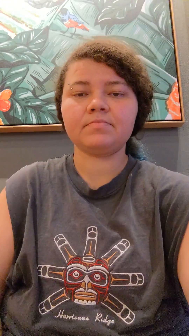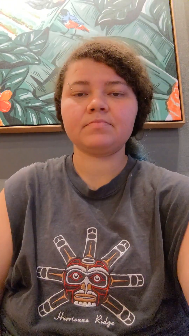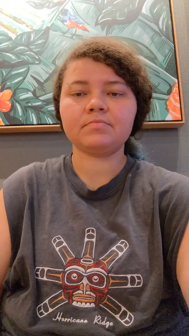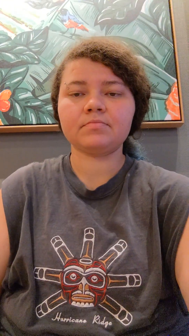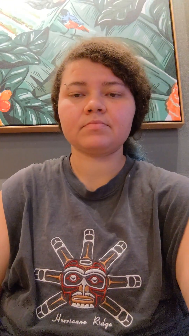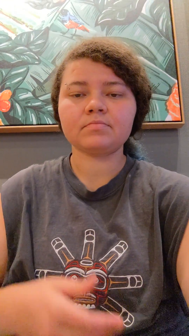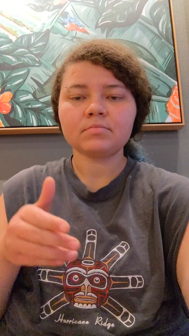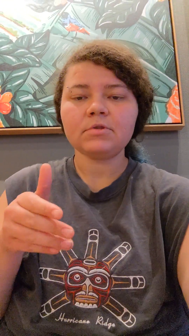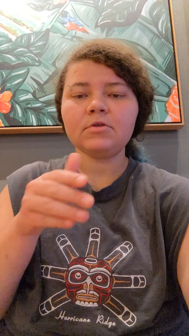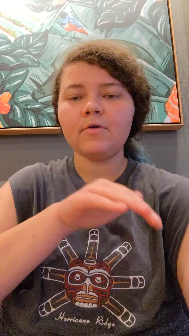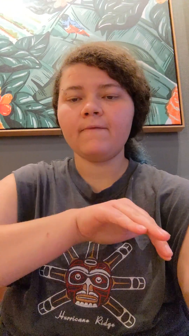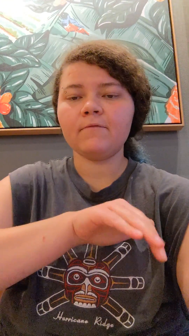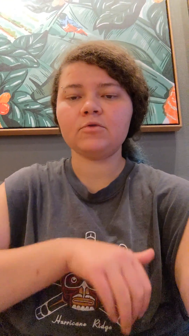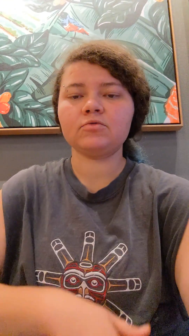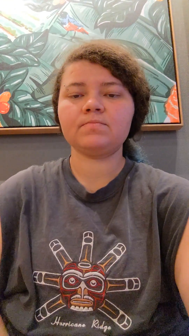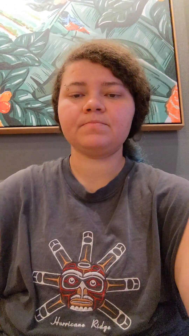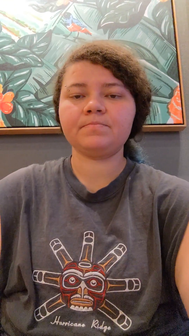cover